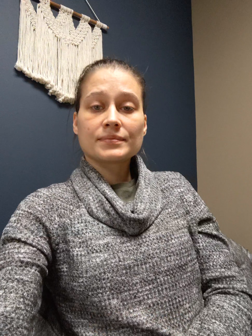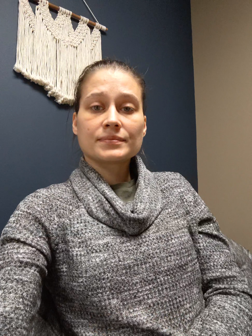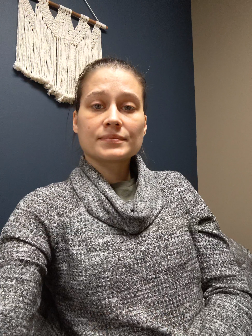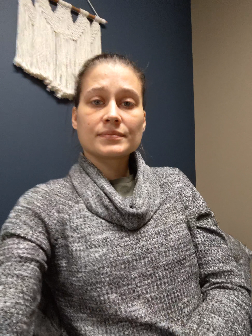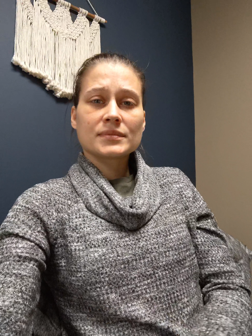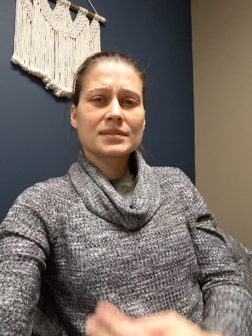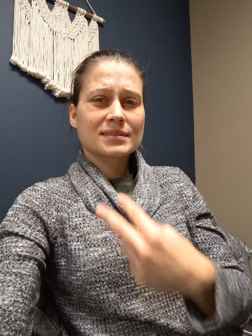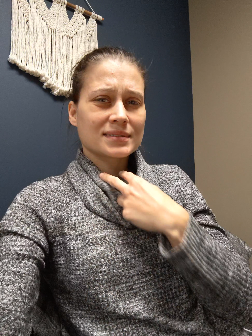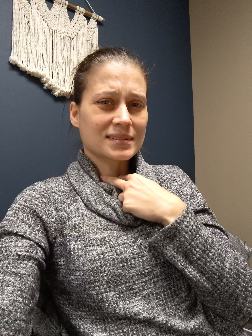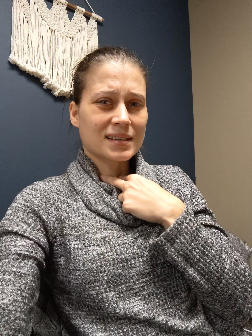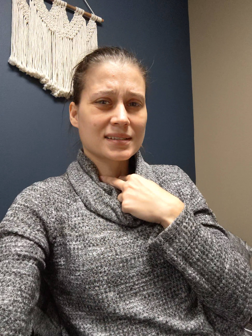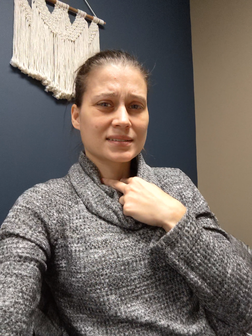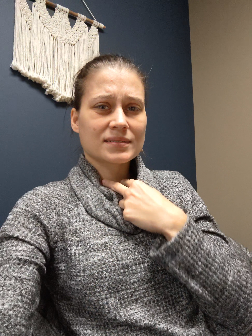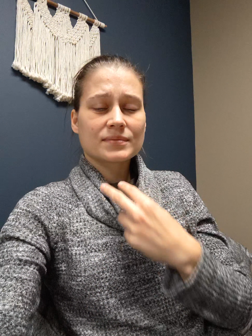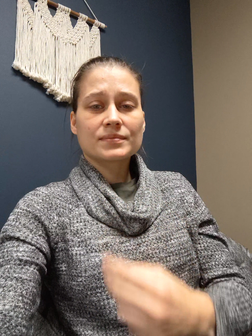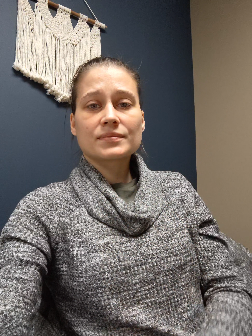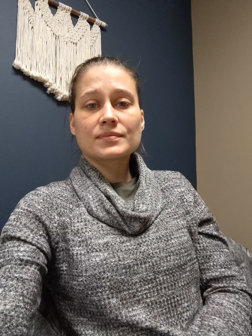stuck